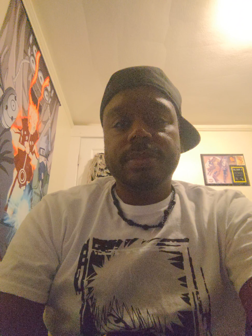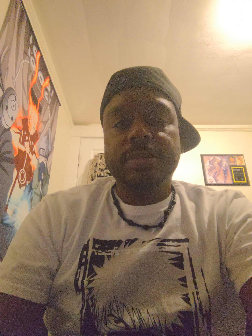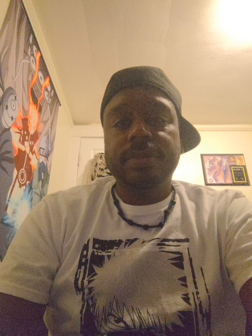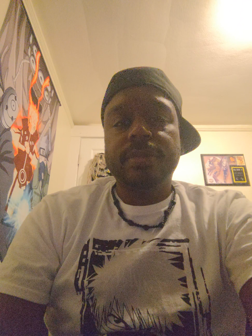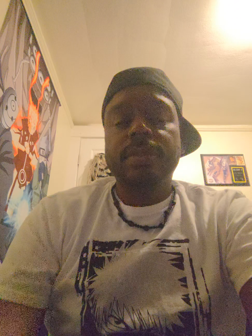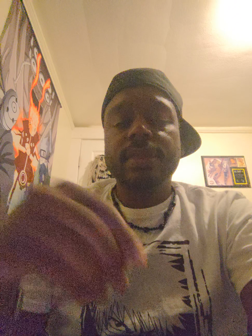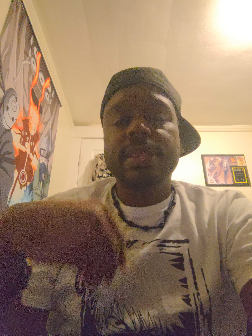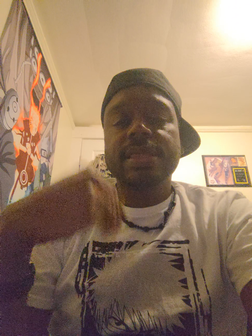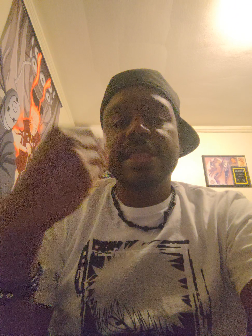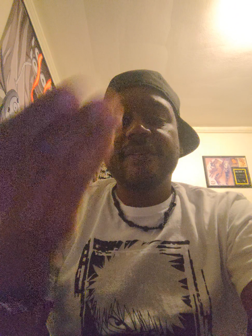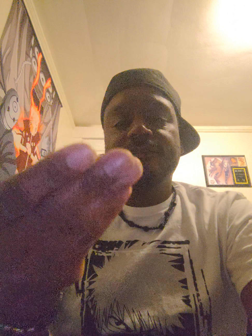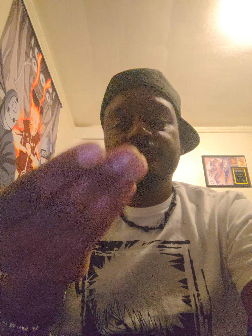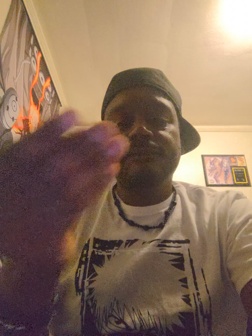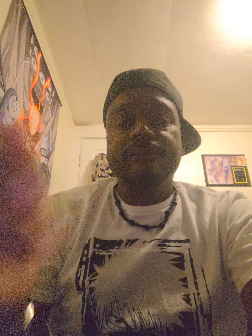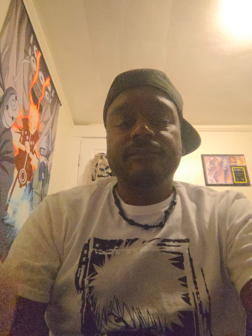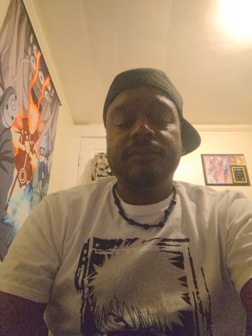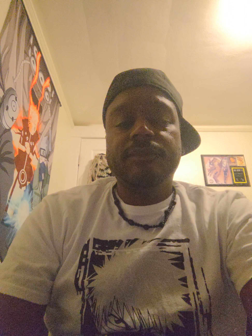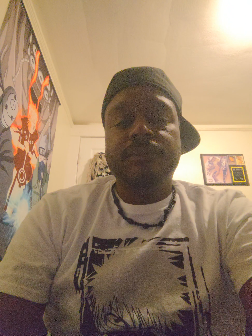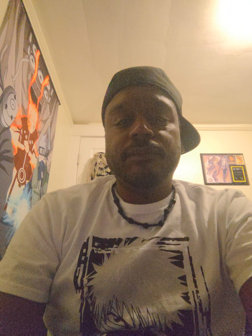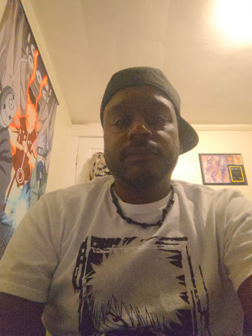give